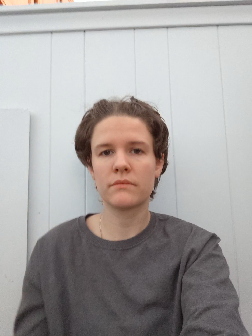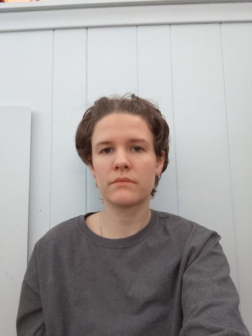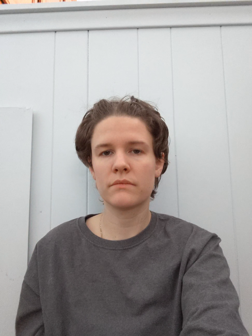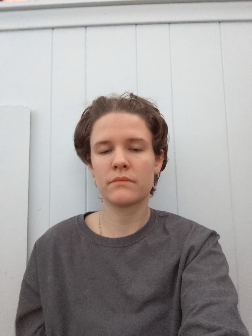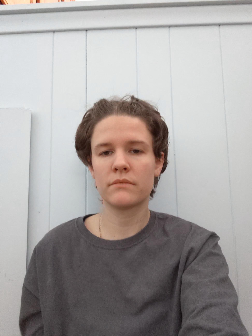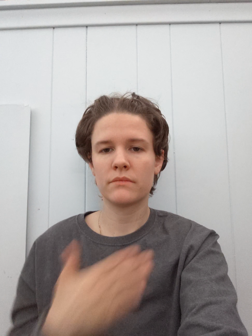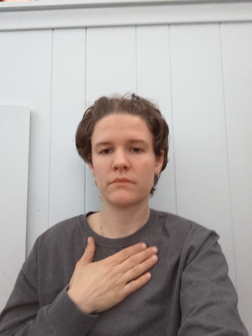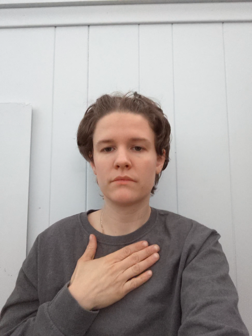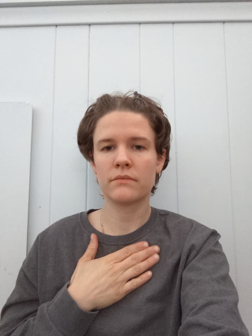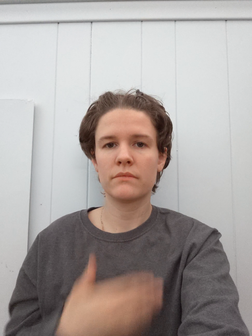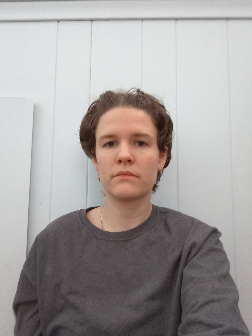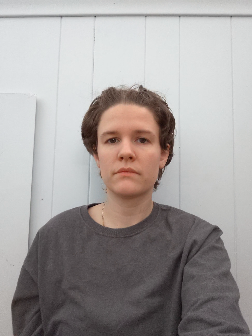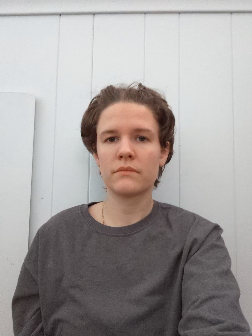my